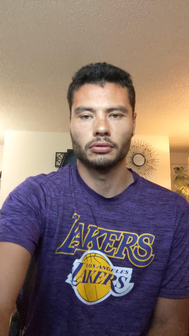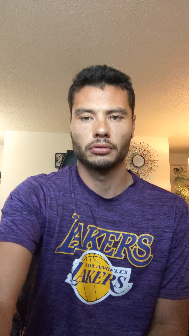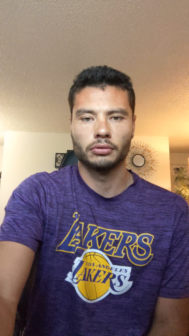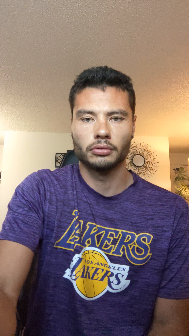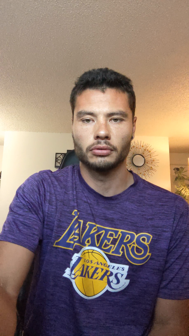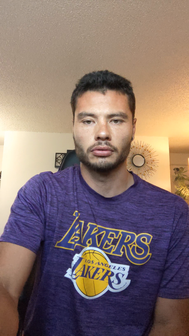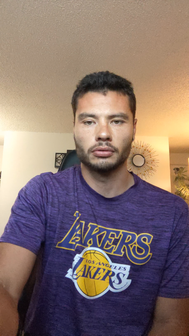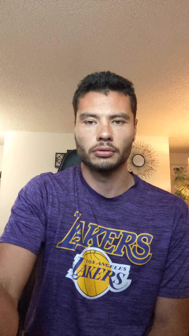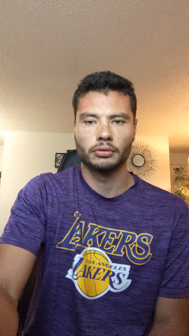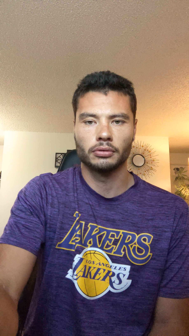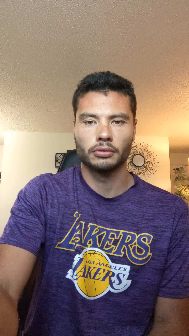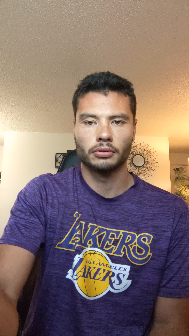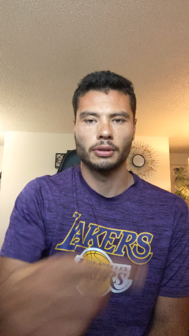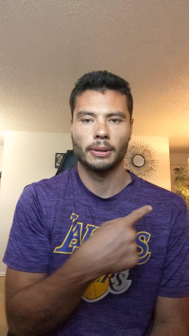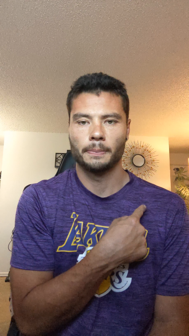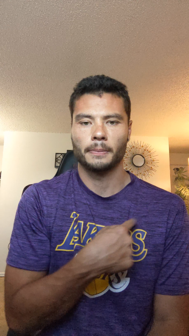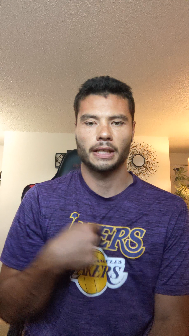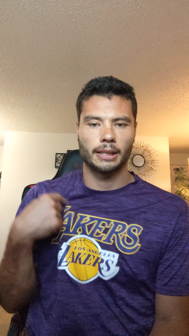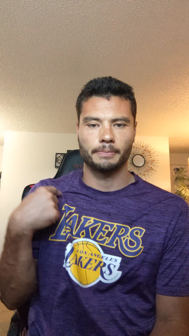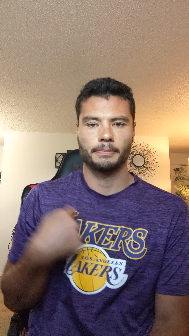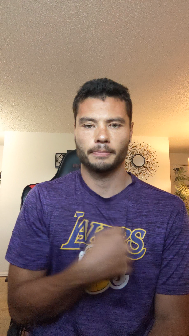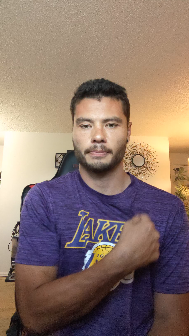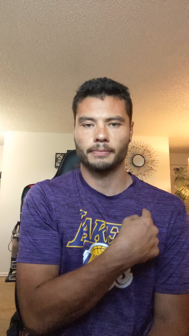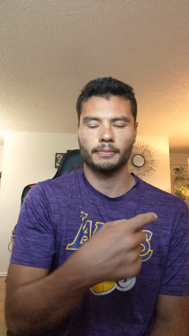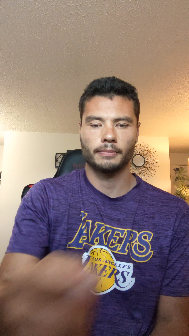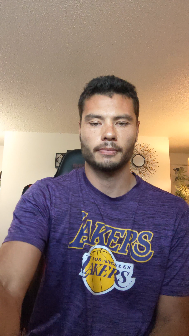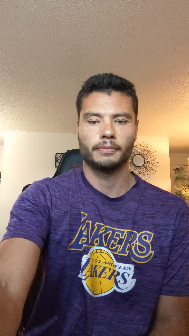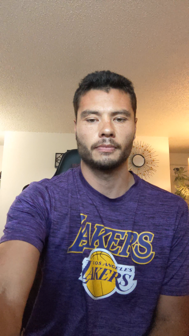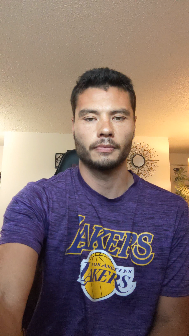bib